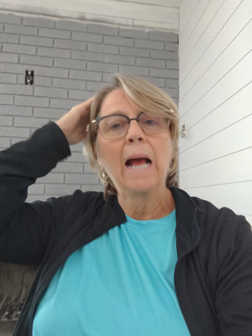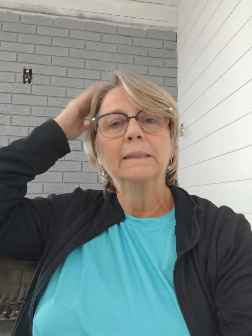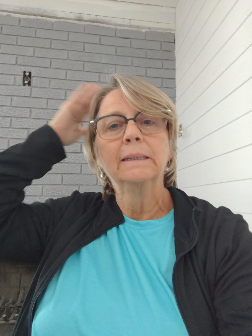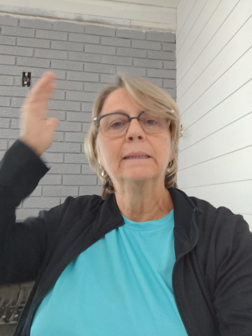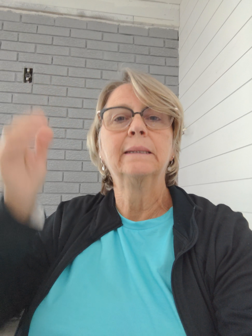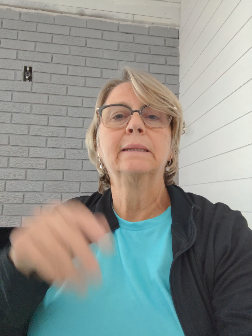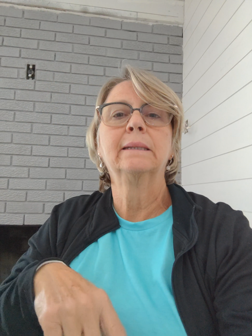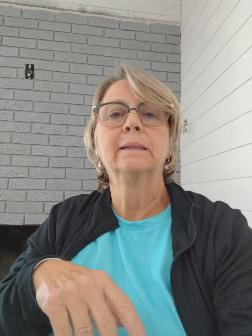hat